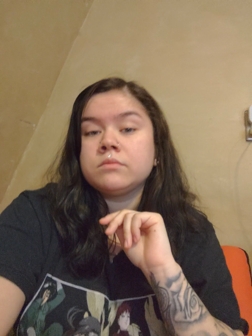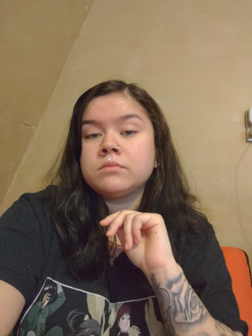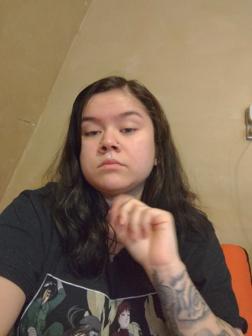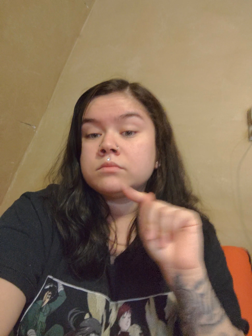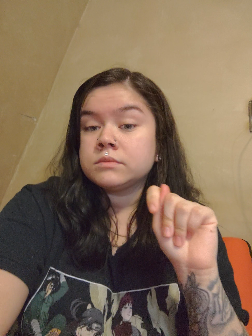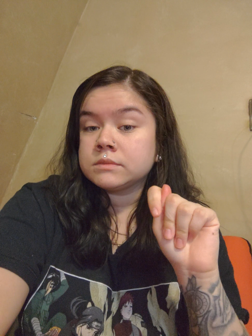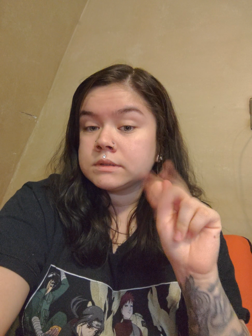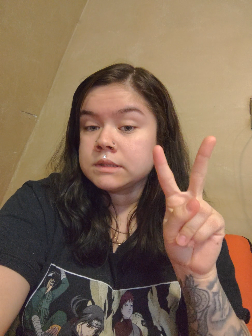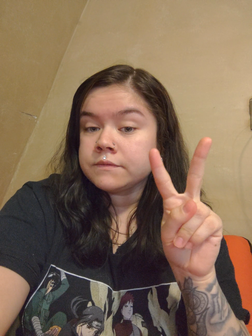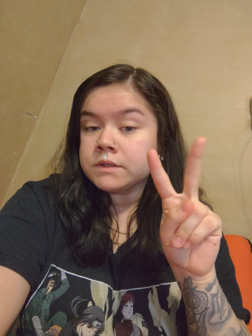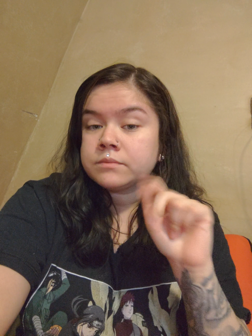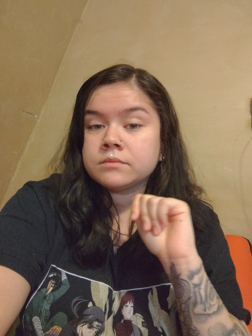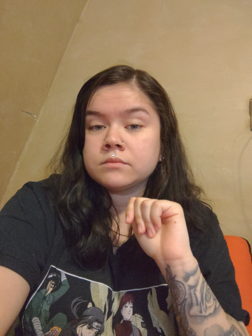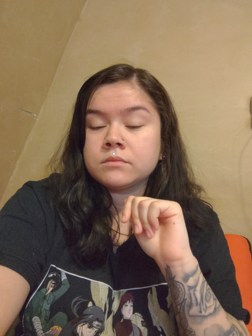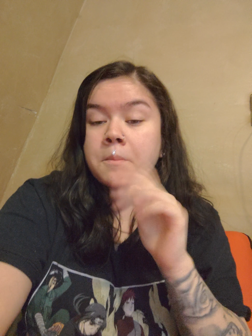TV